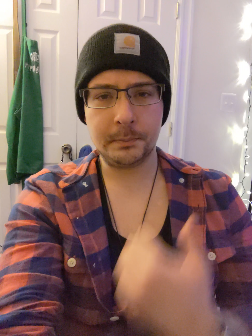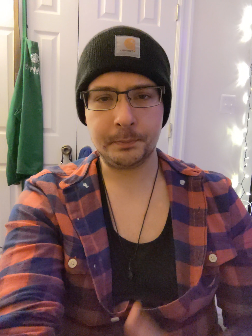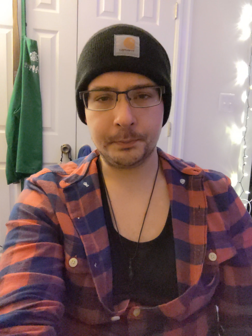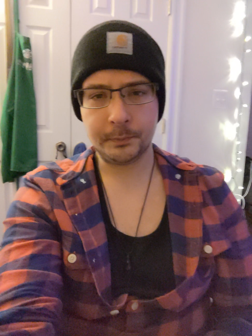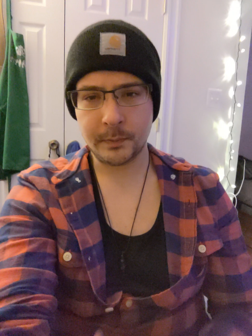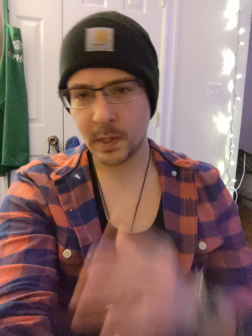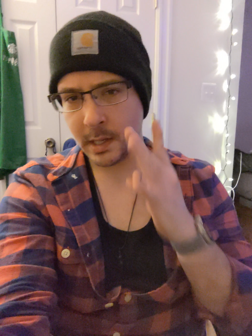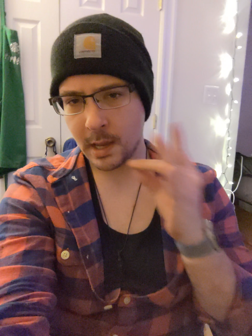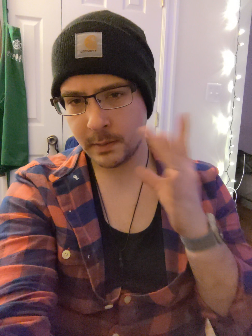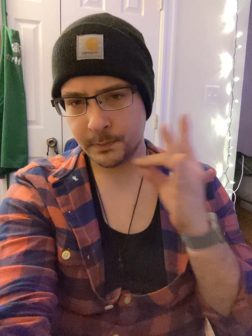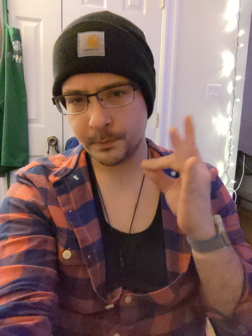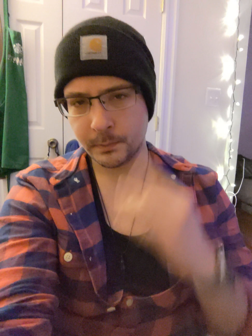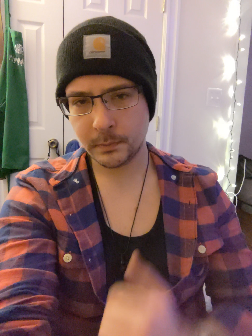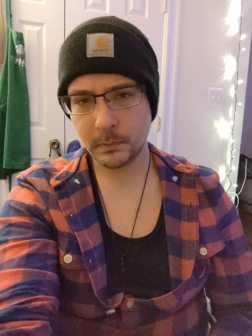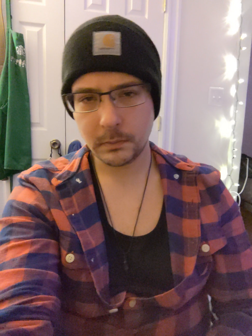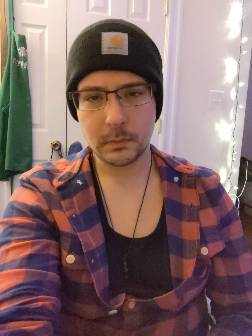cat